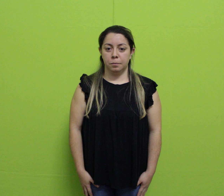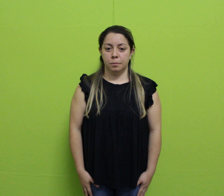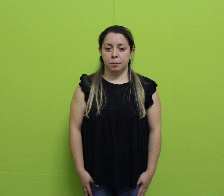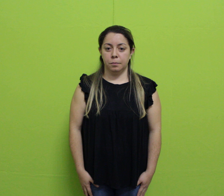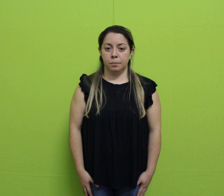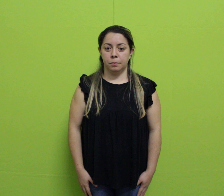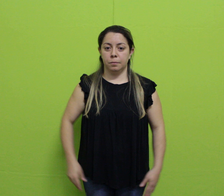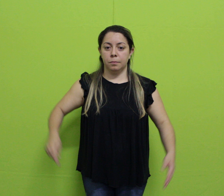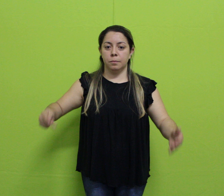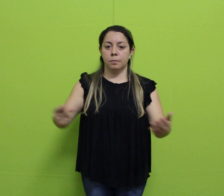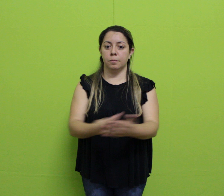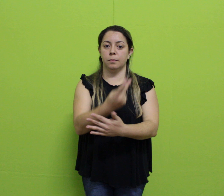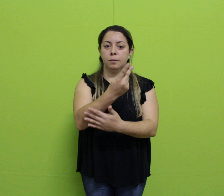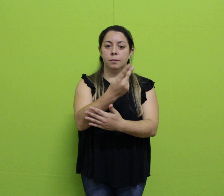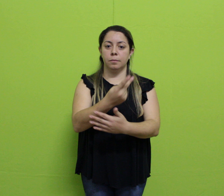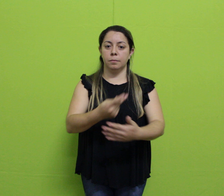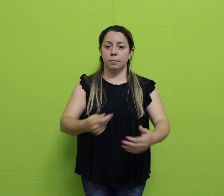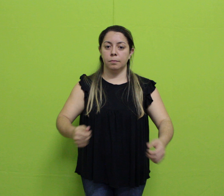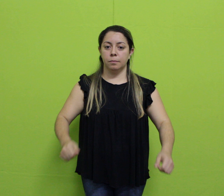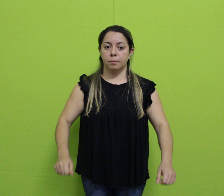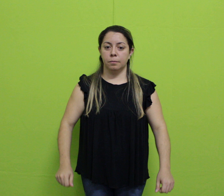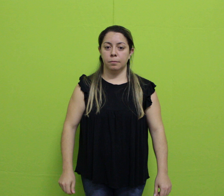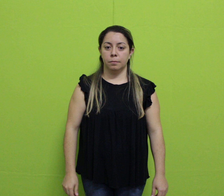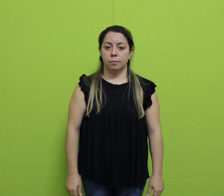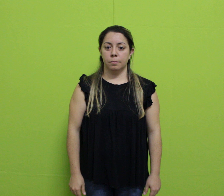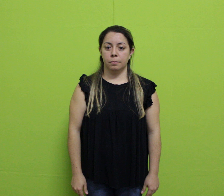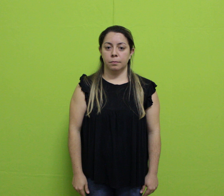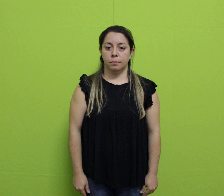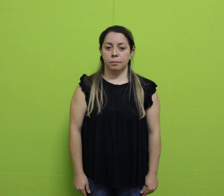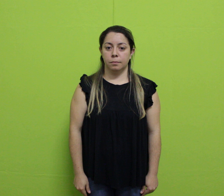acontecer